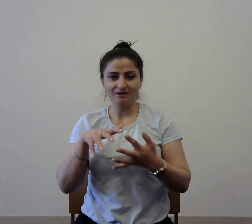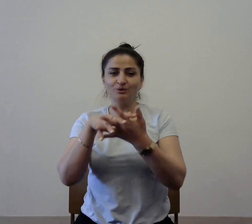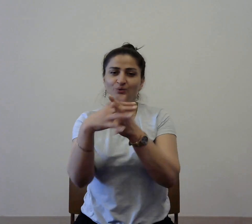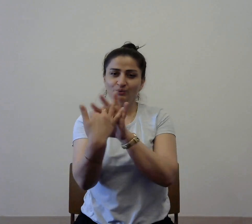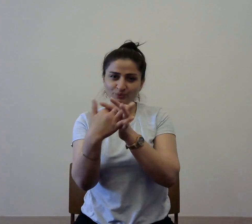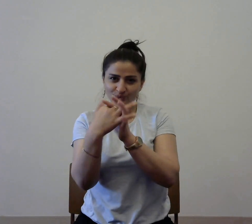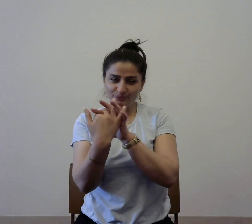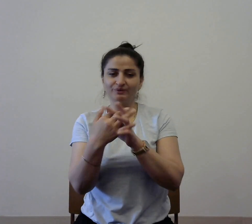kənd